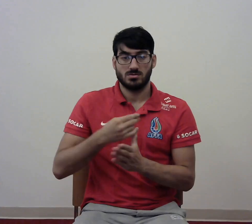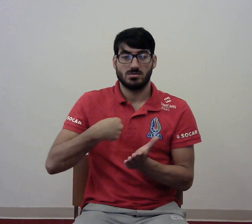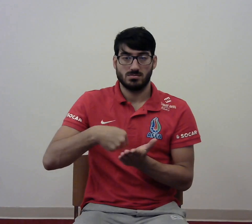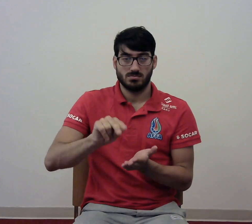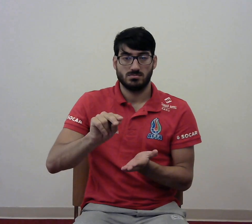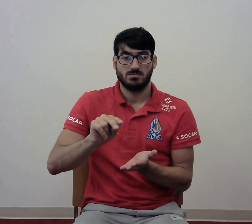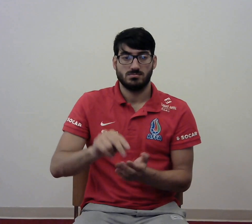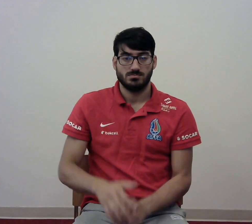almaq